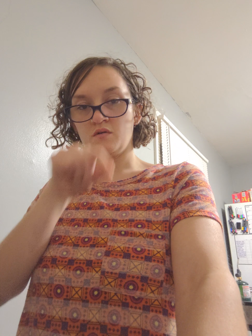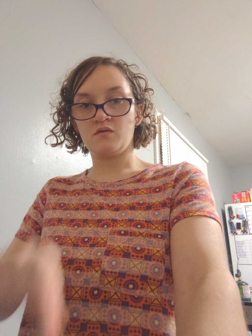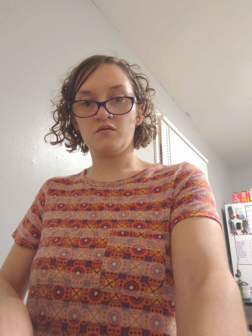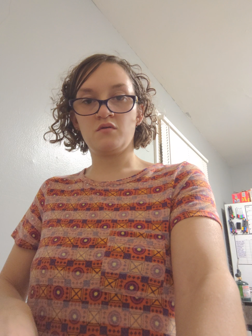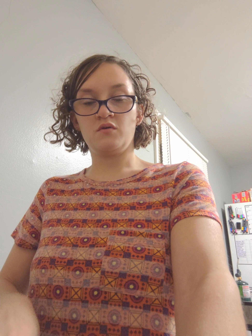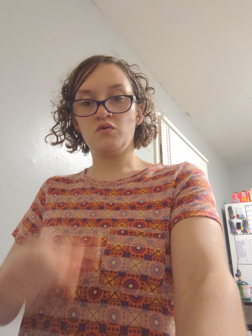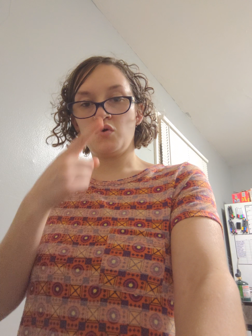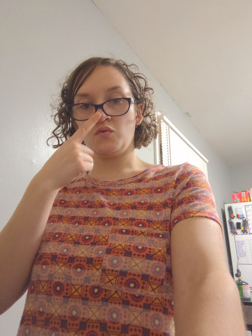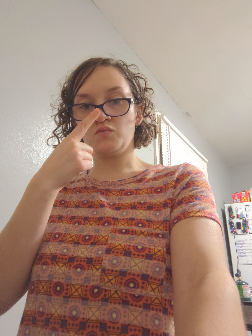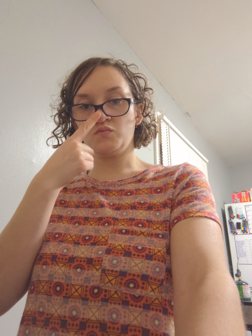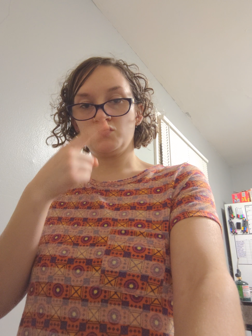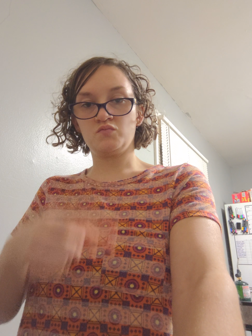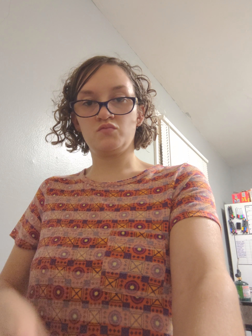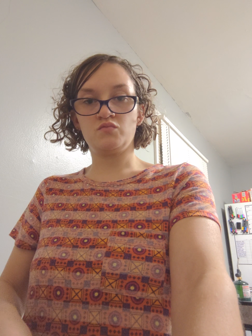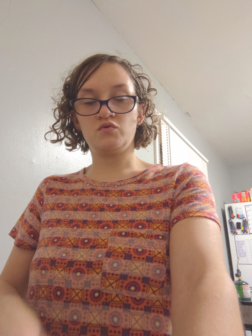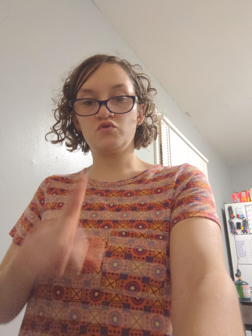nose